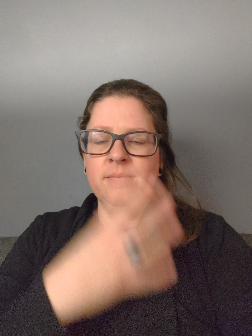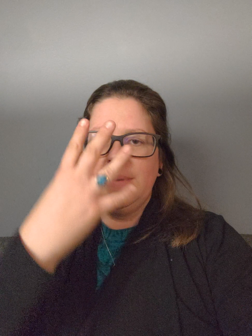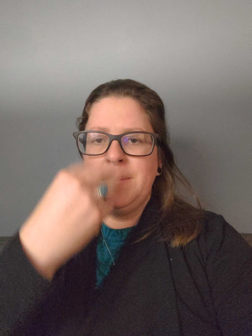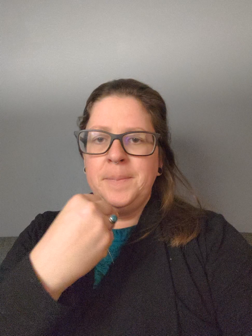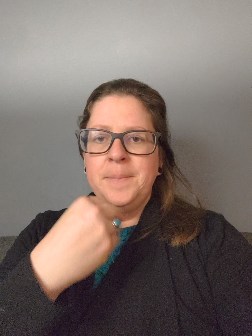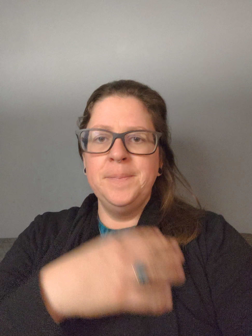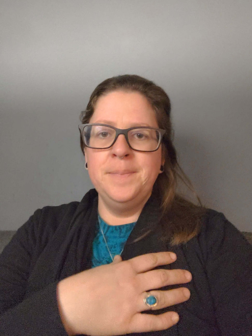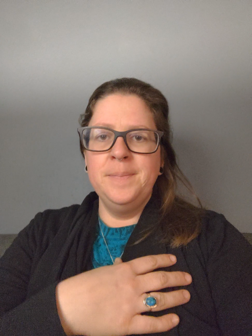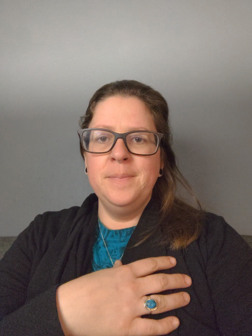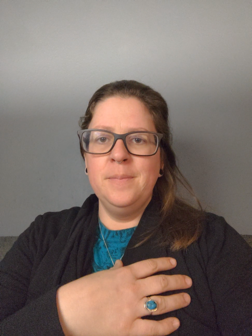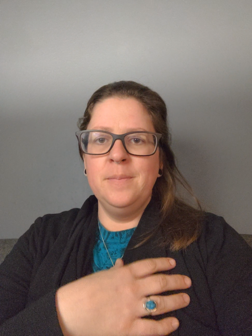sleep